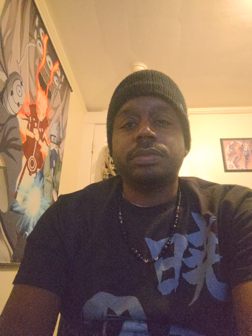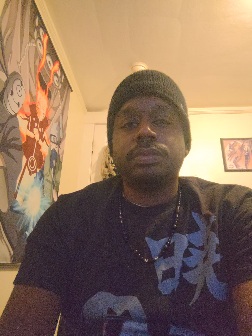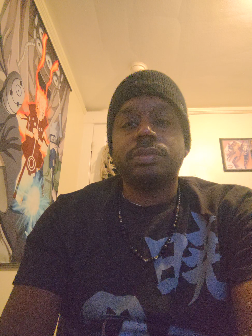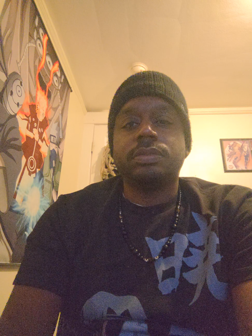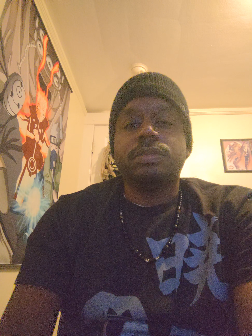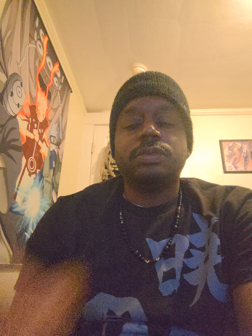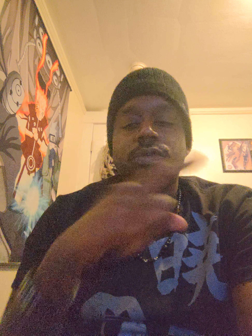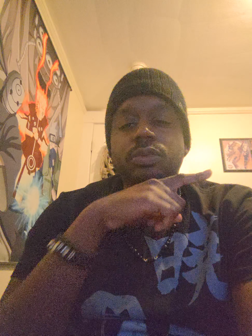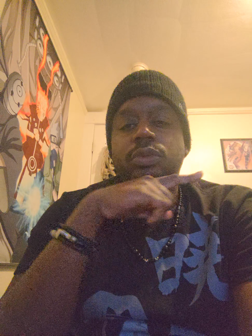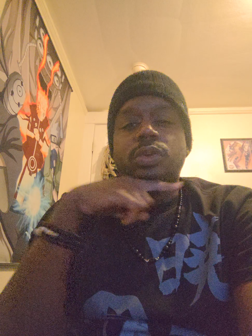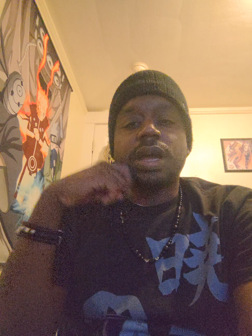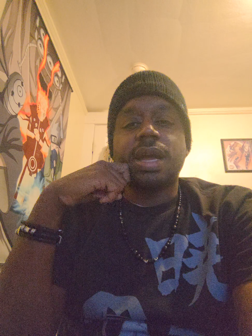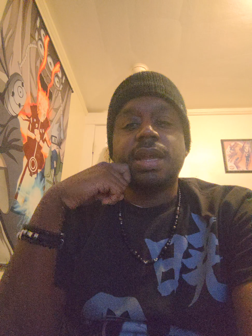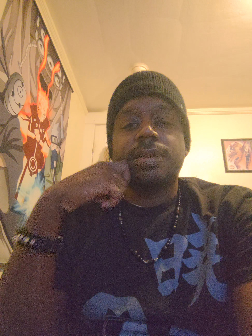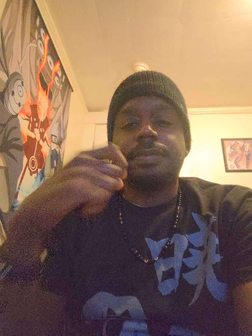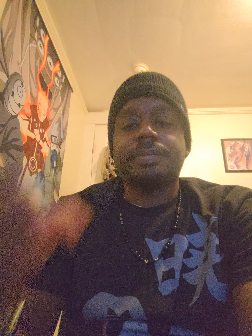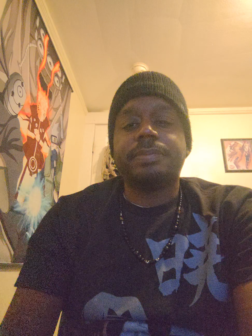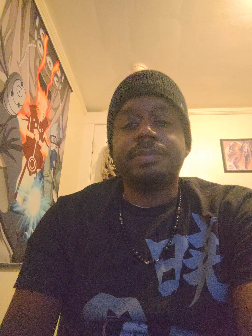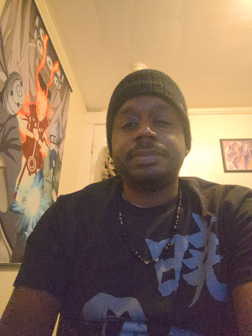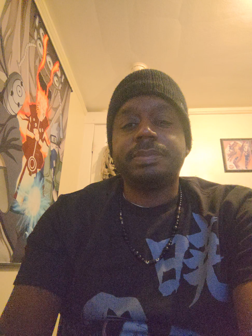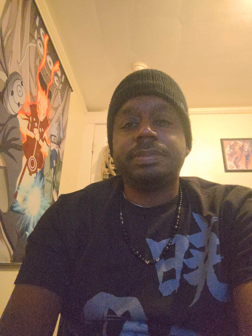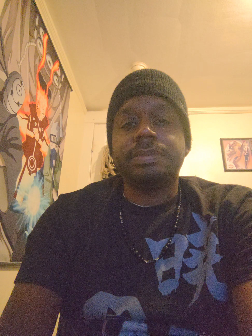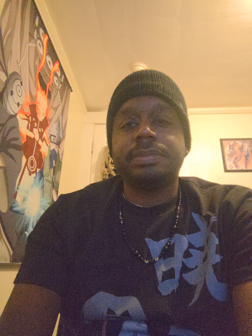dry